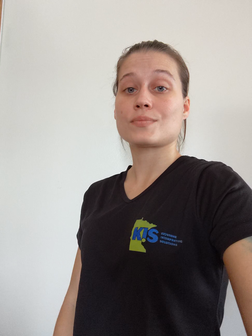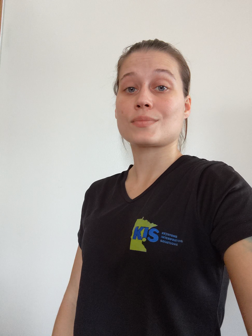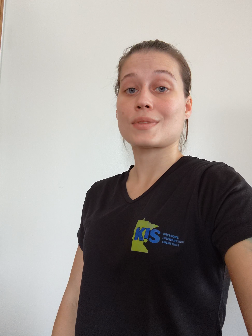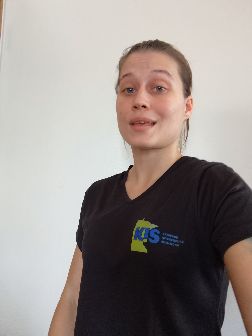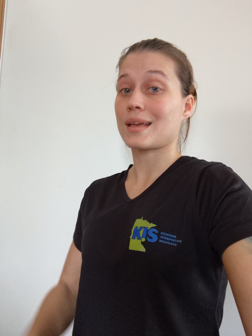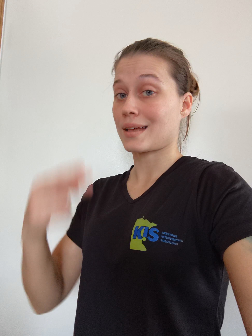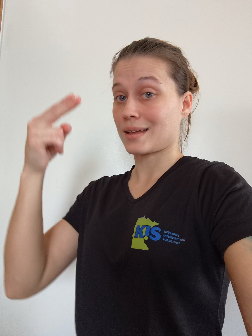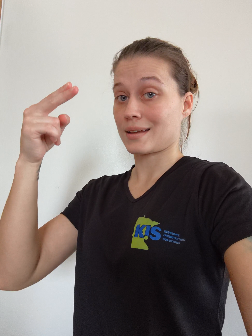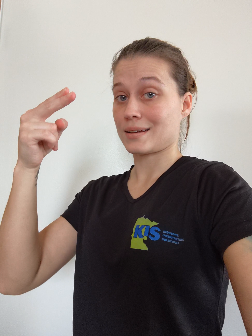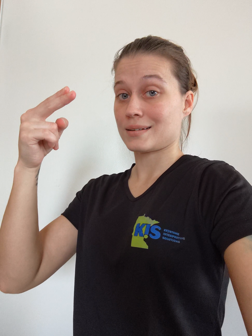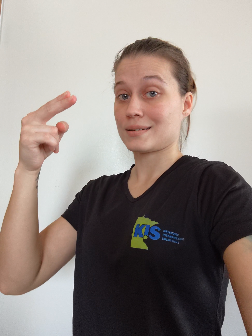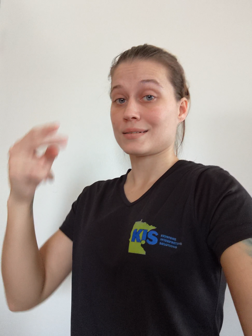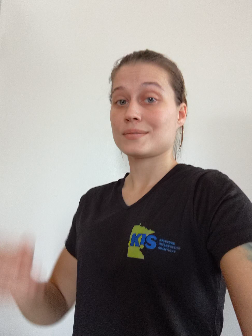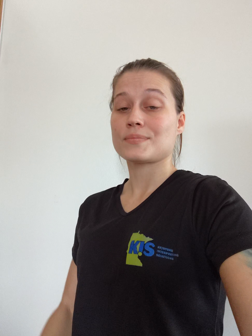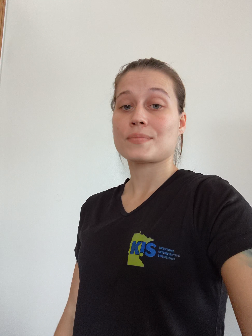high